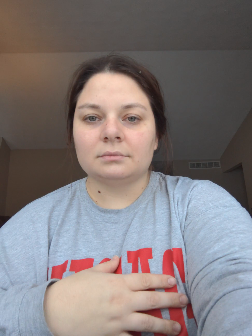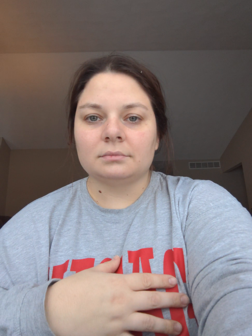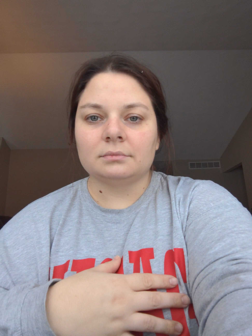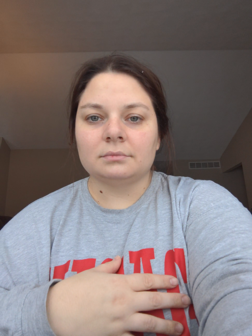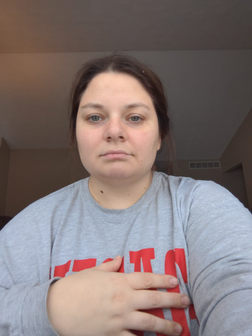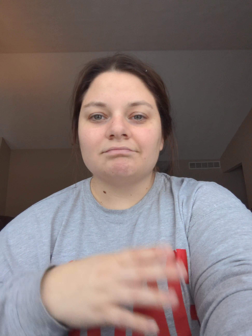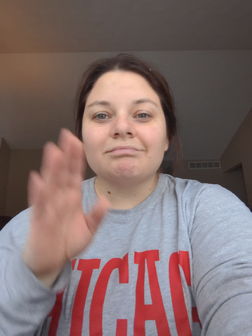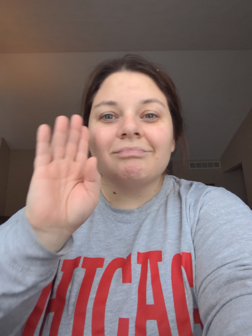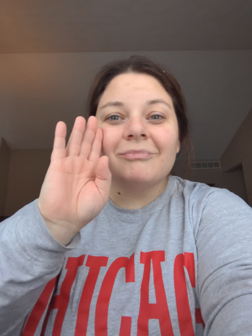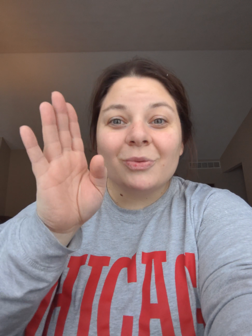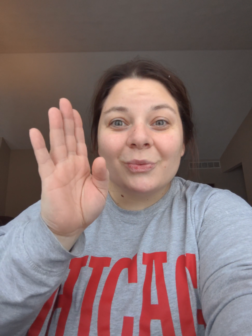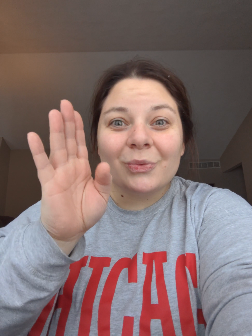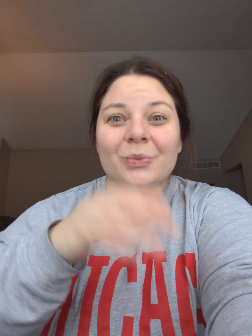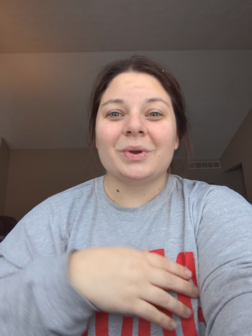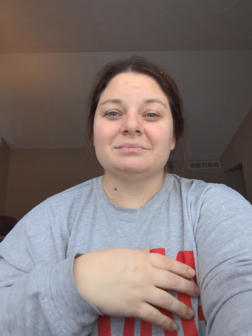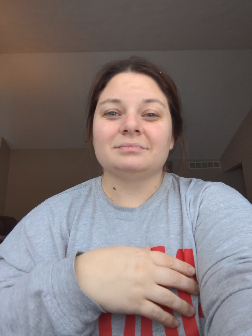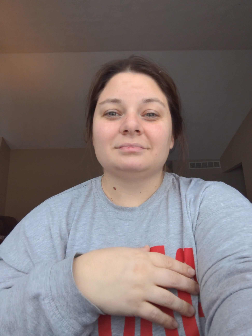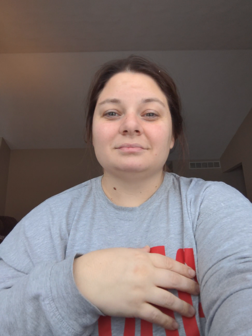hello